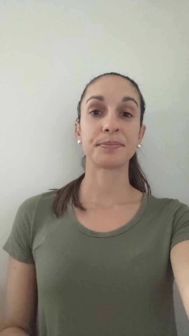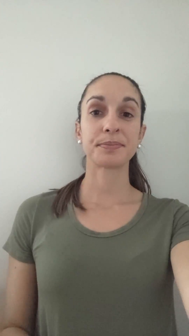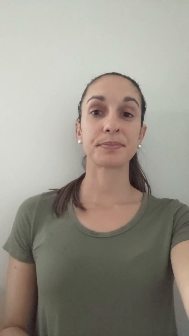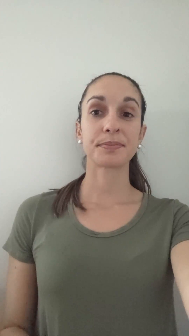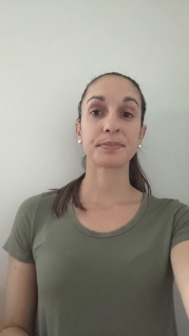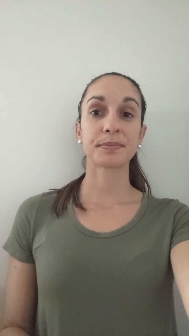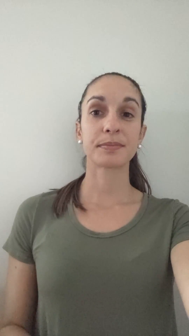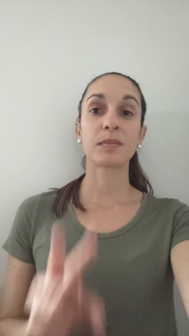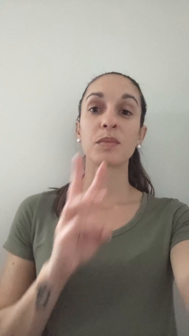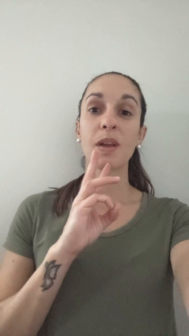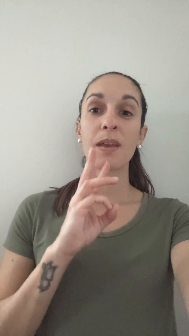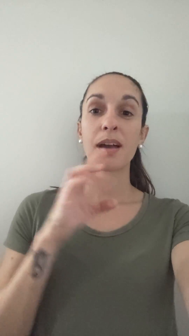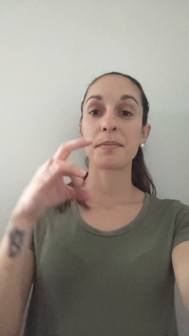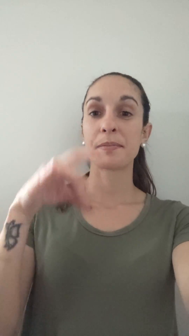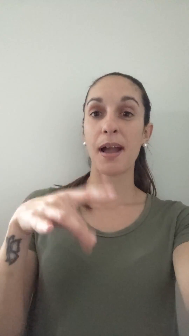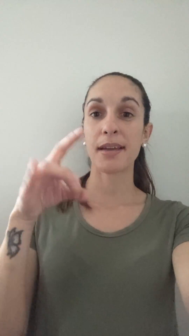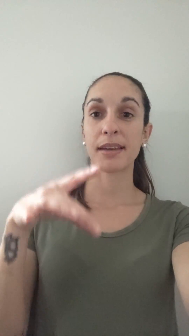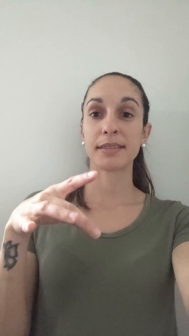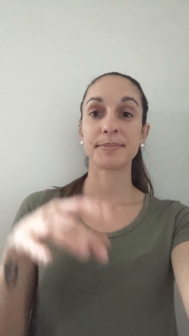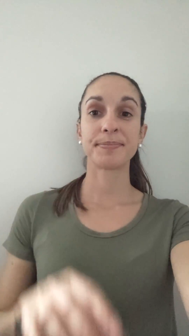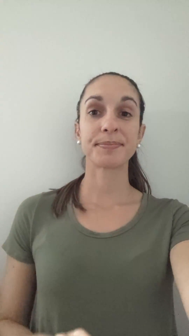melon